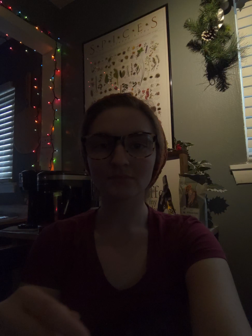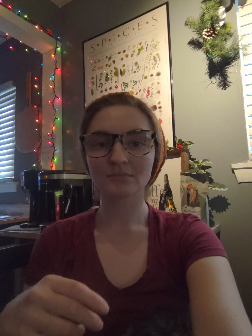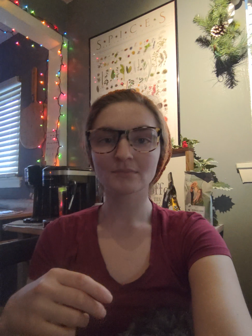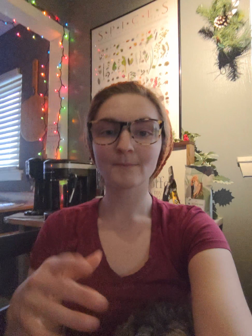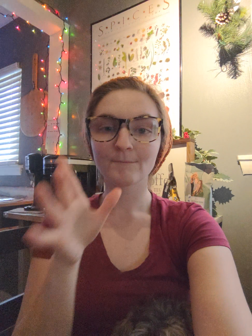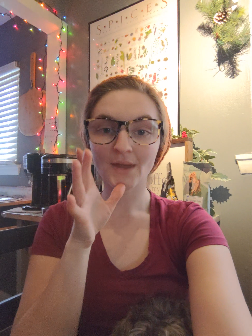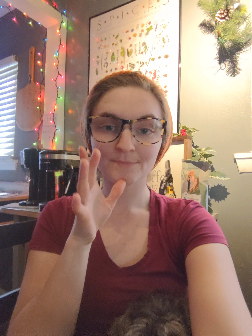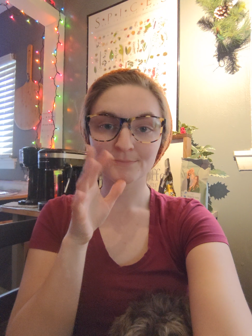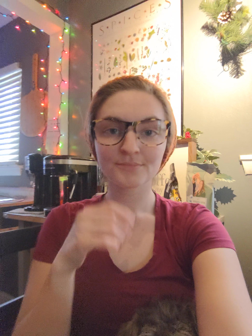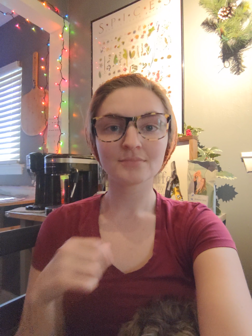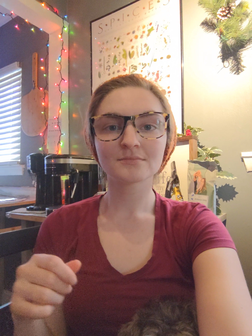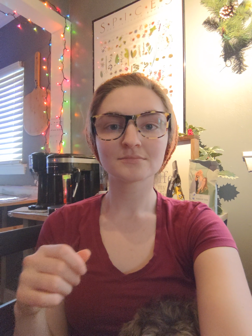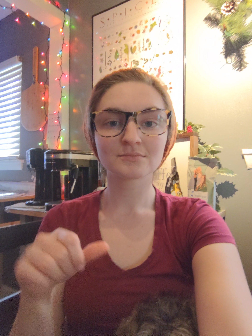mom